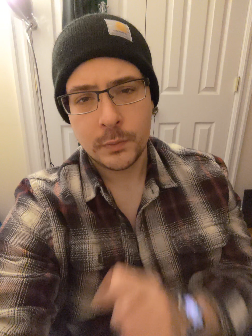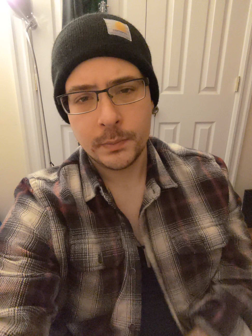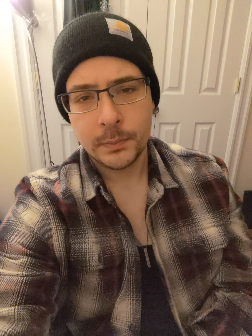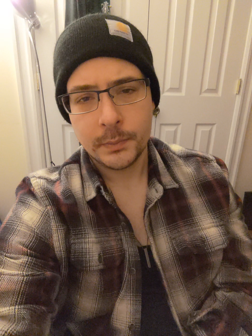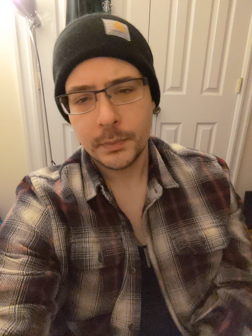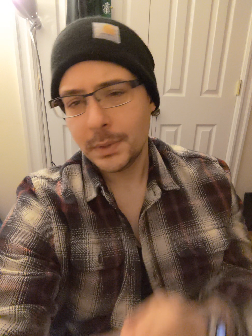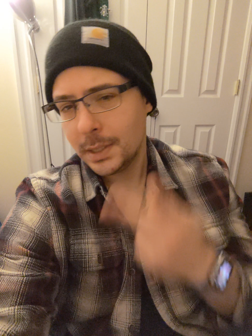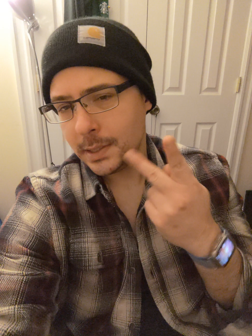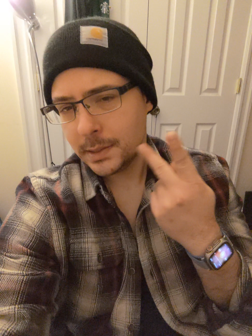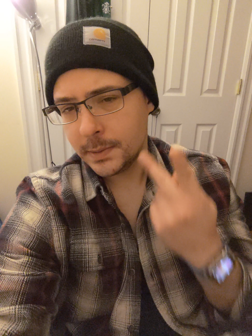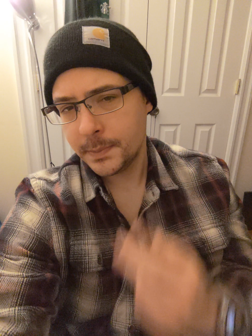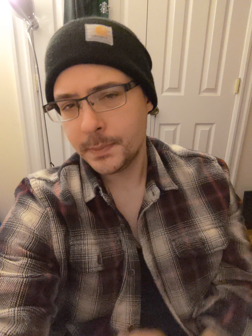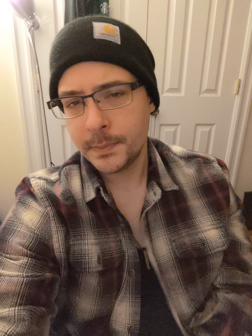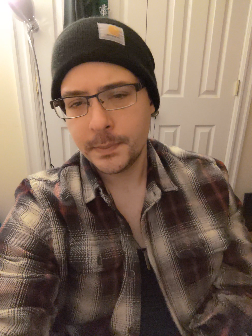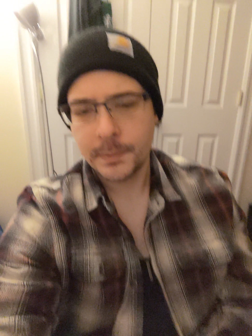kitty